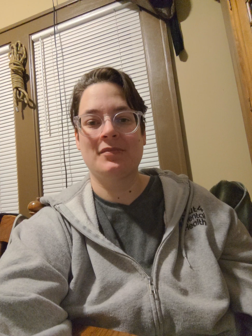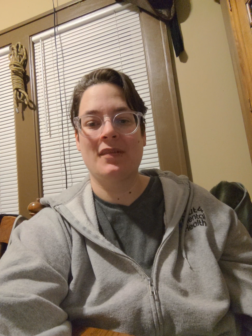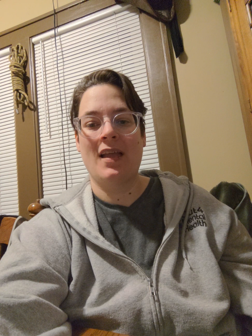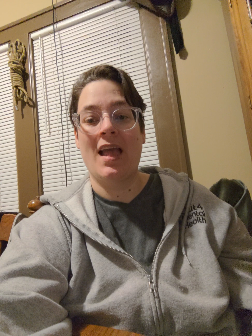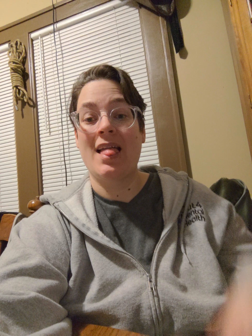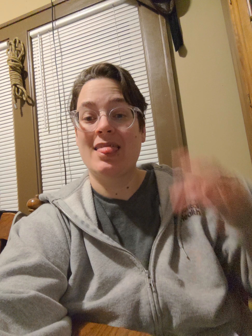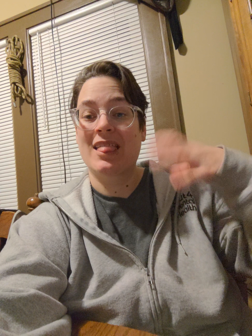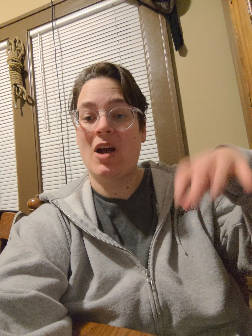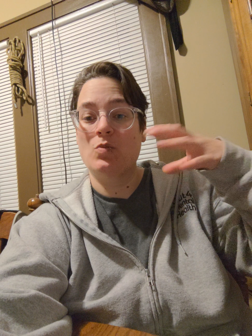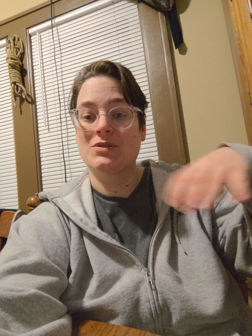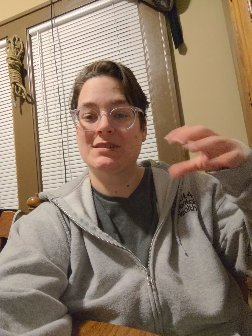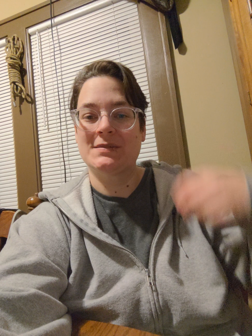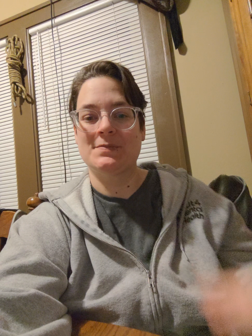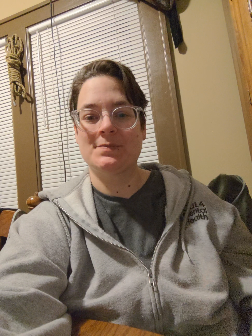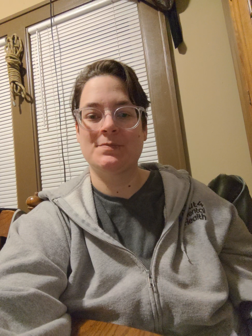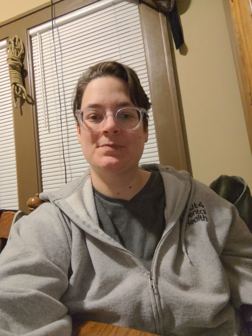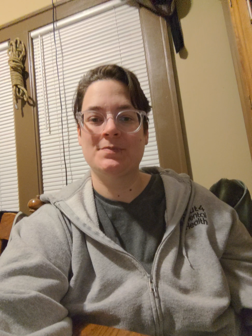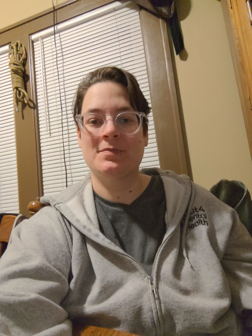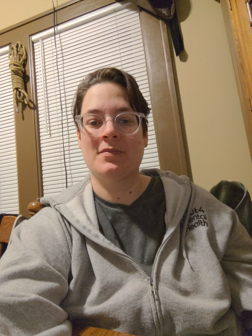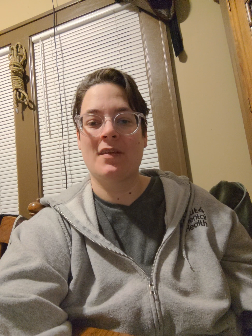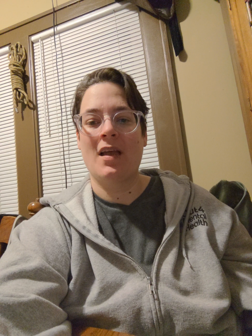cloud